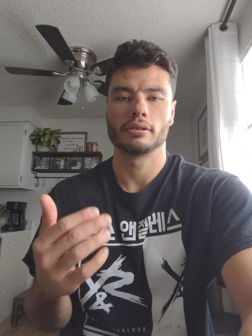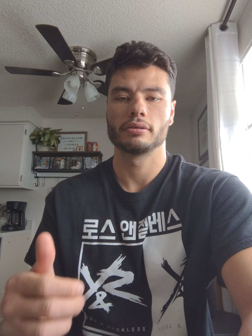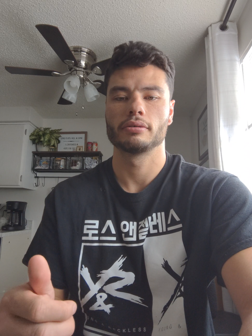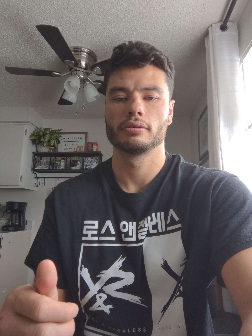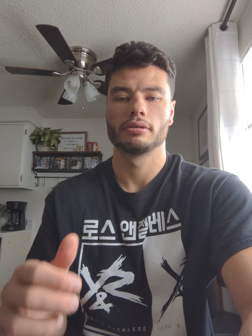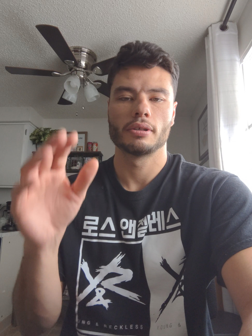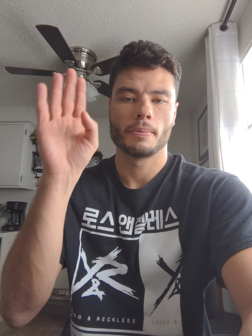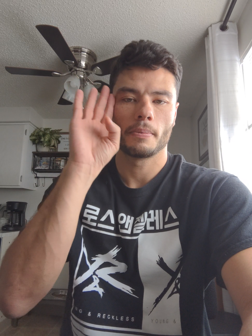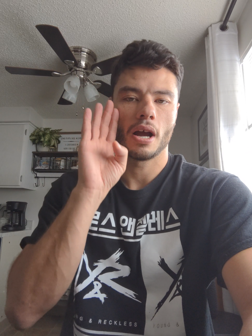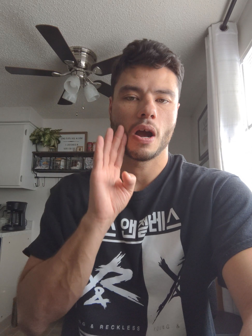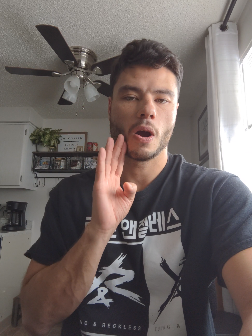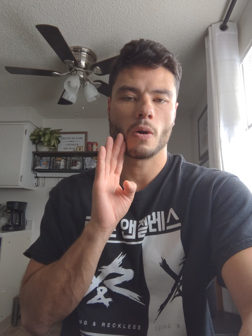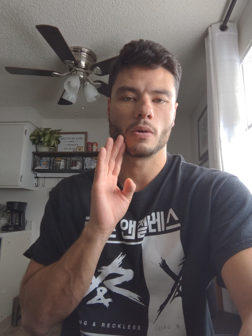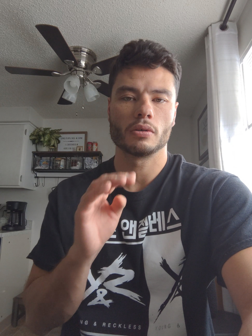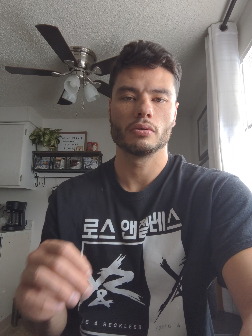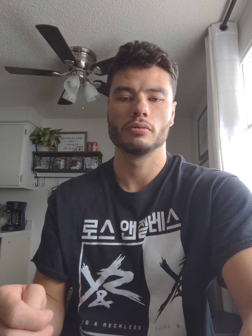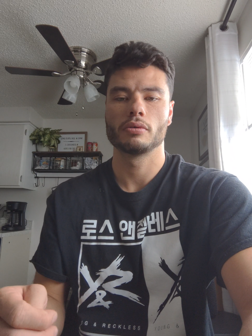brown